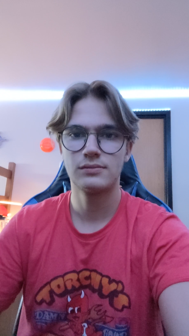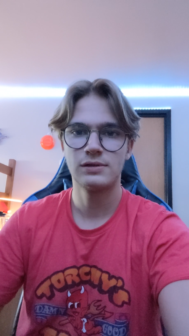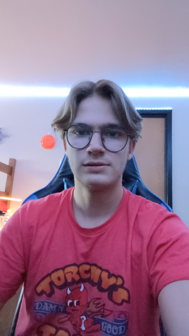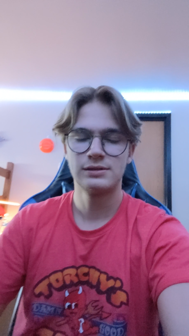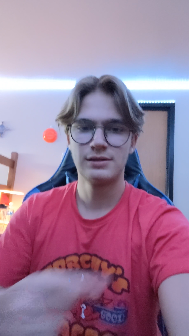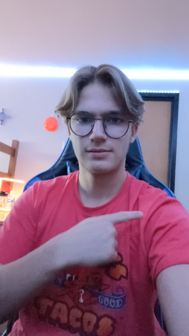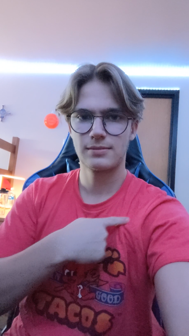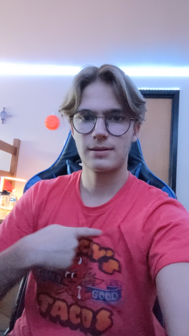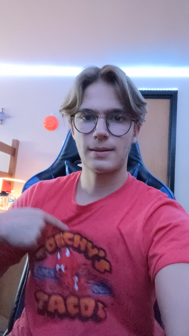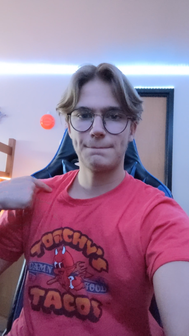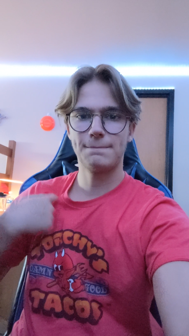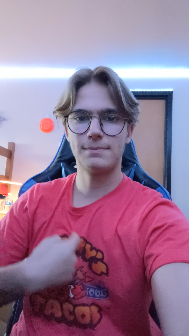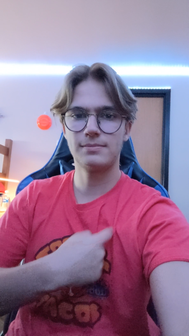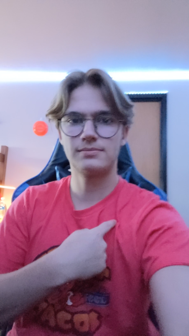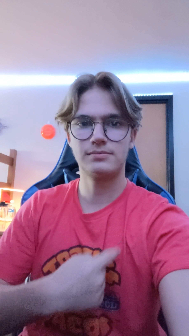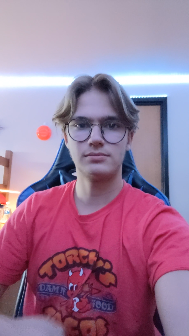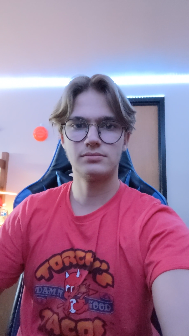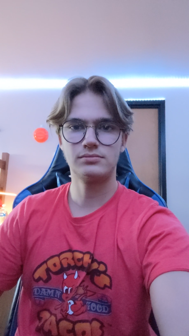bib